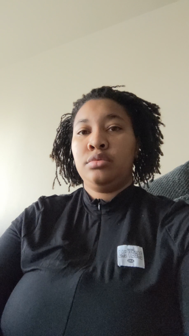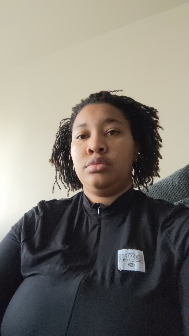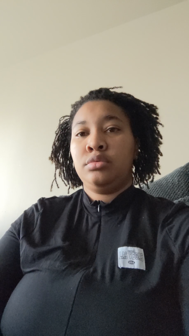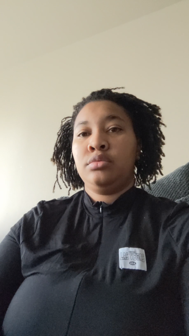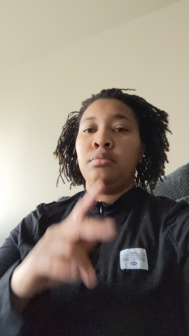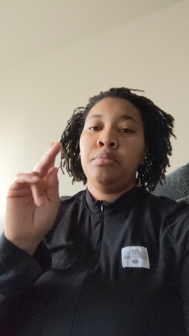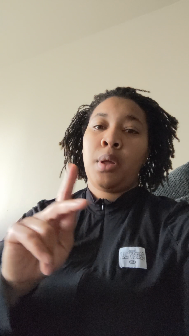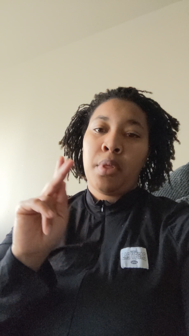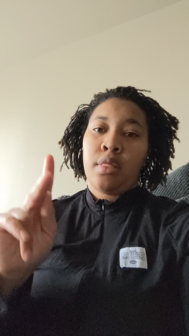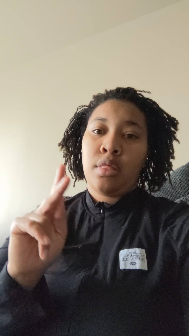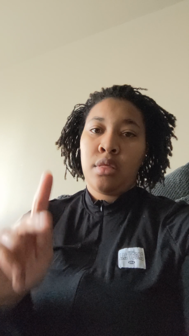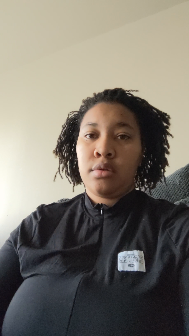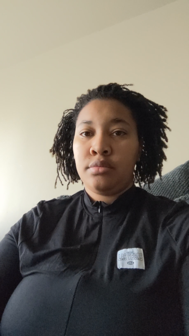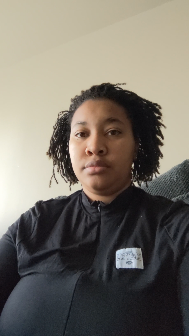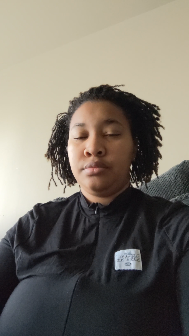people